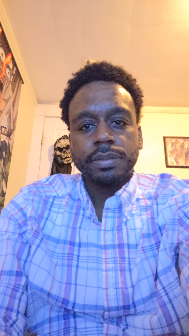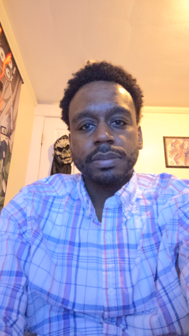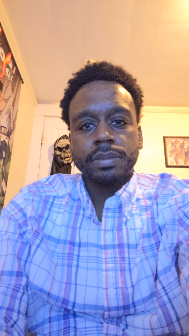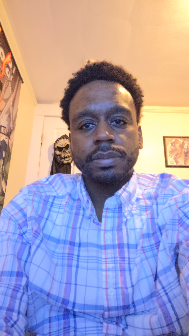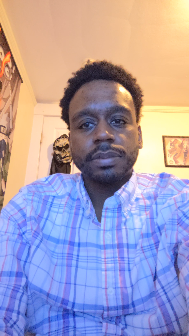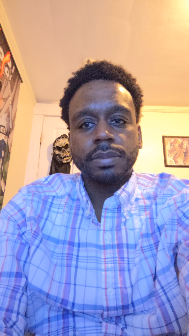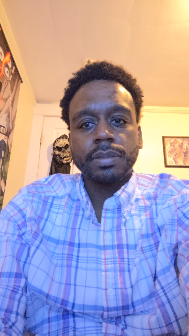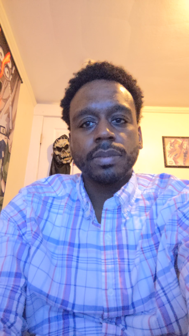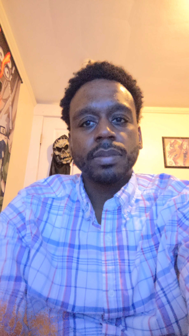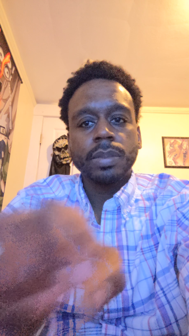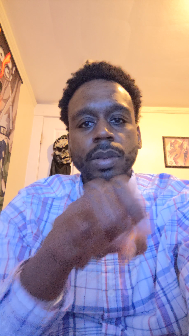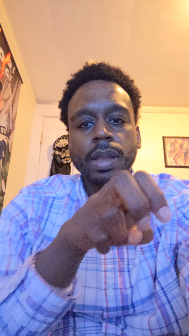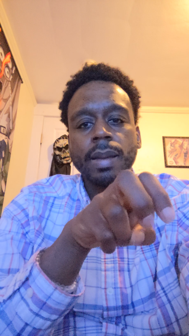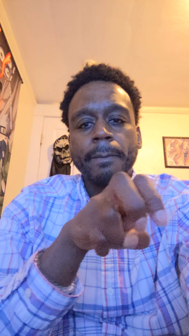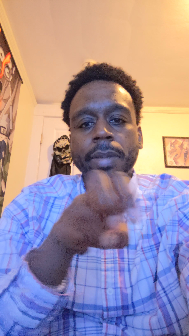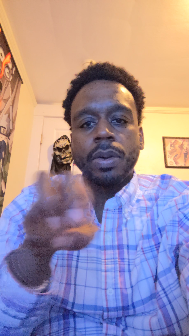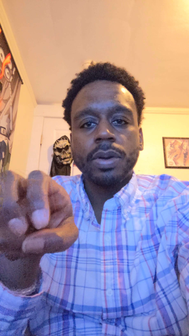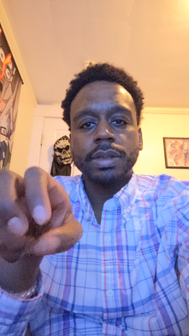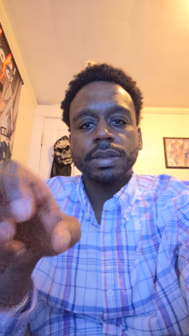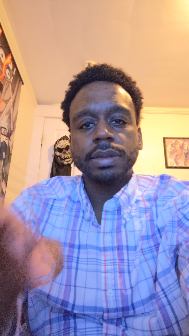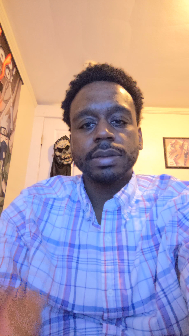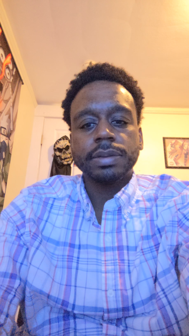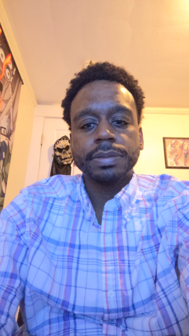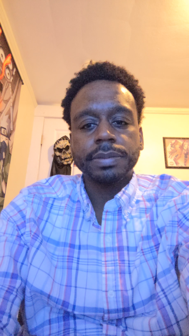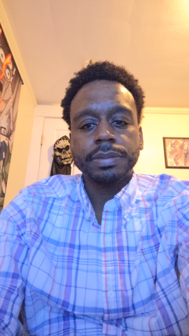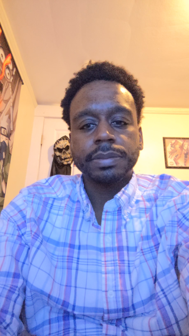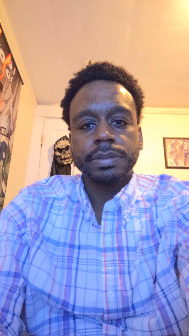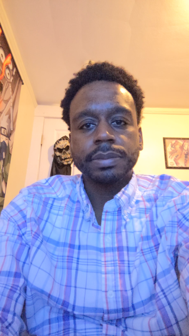porch